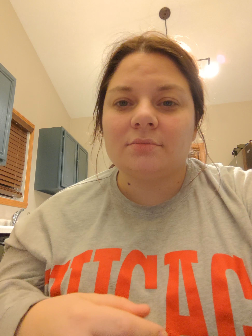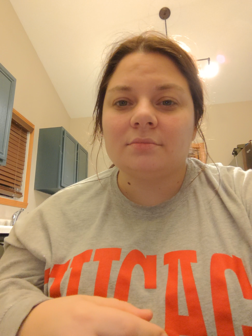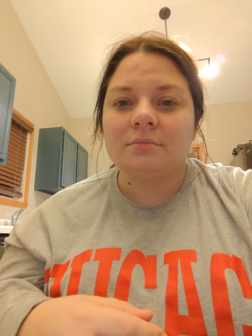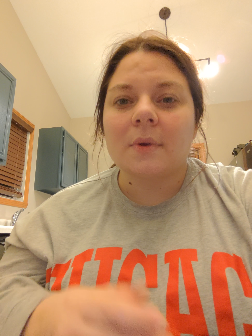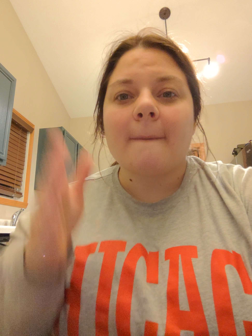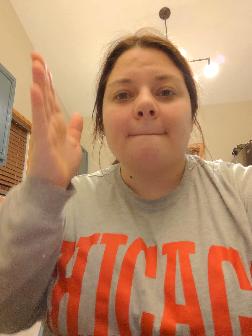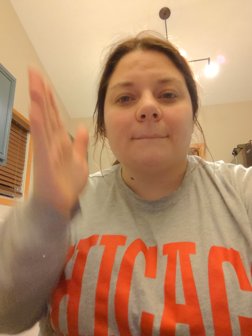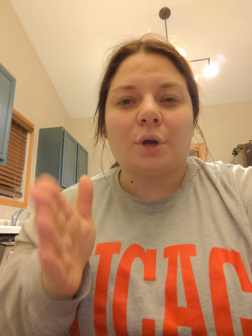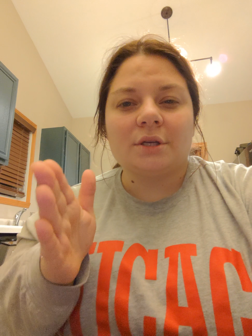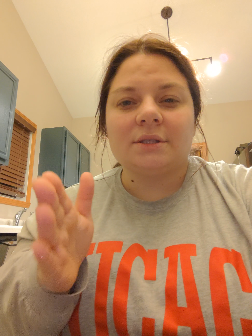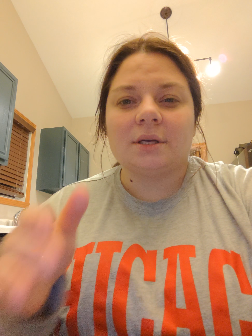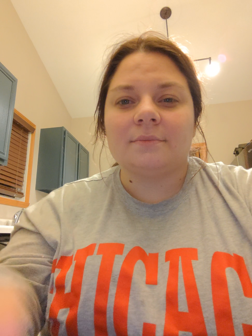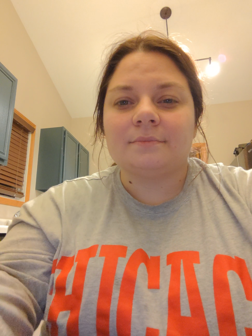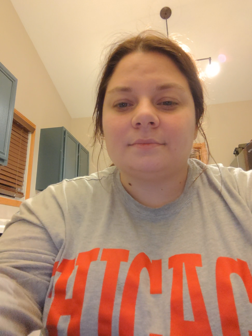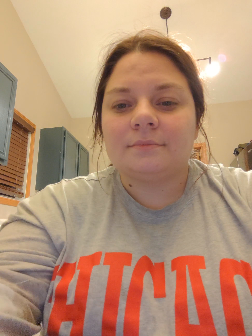person